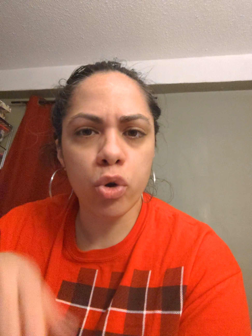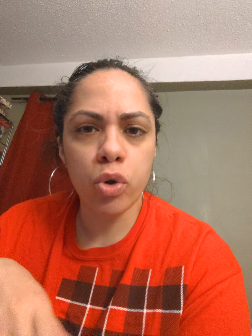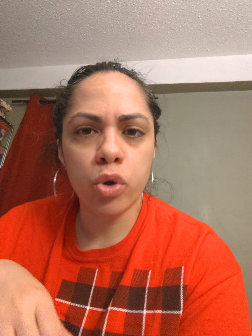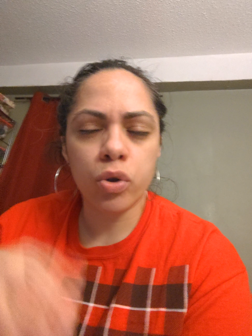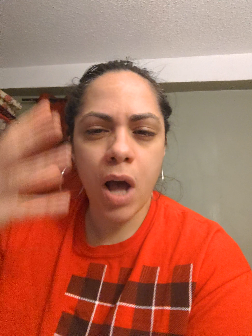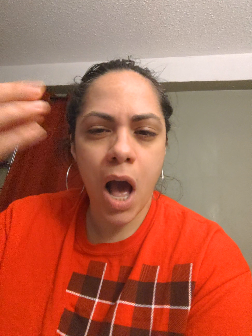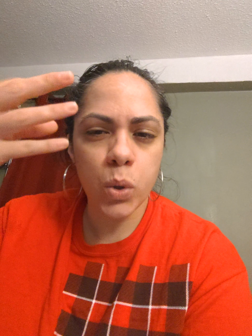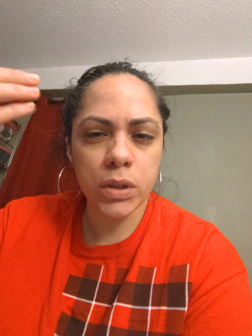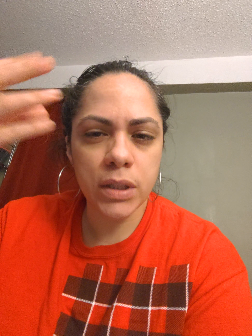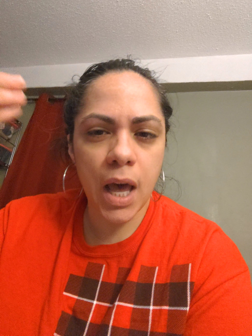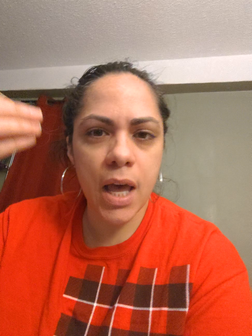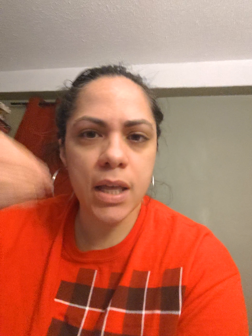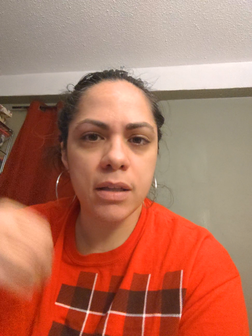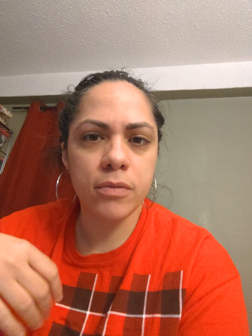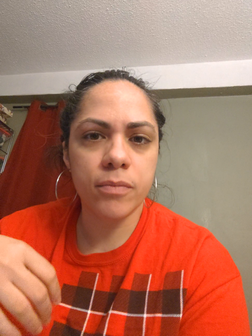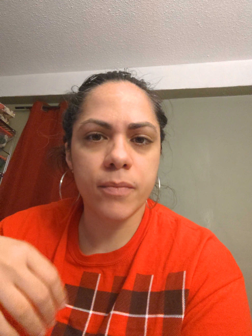outside